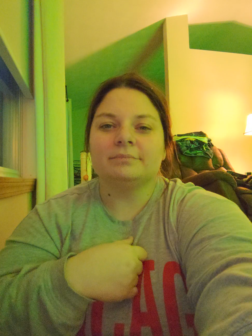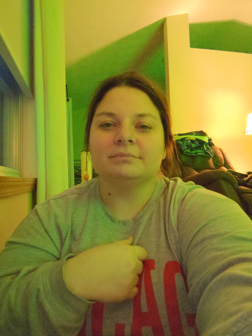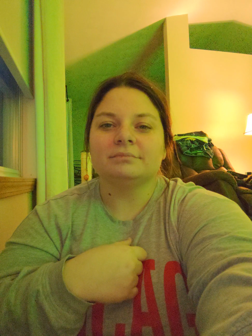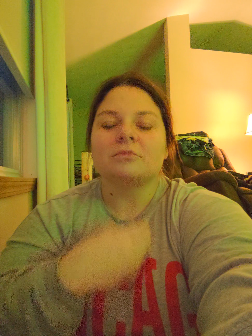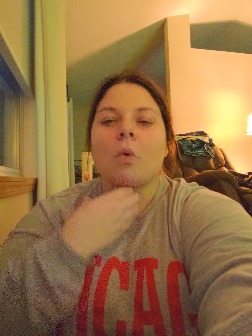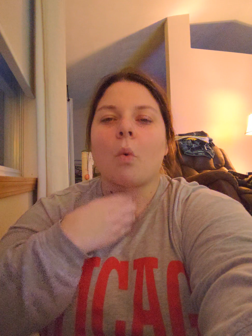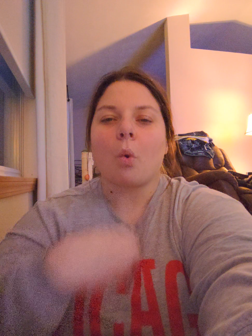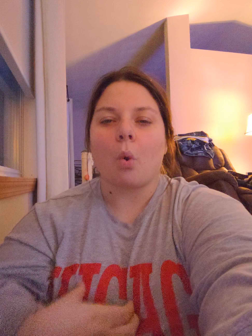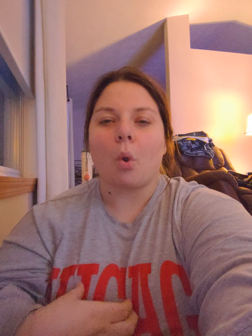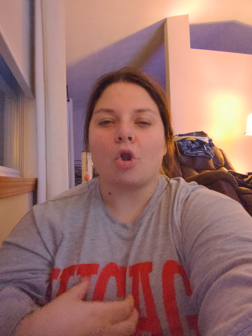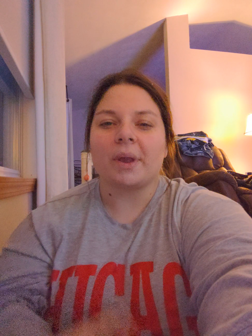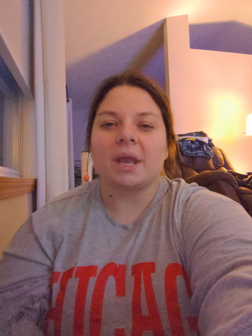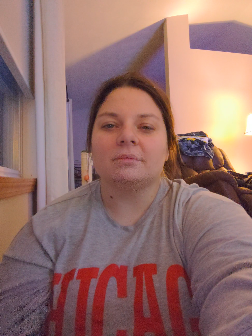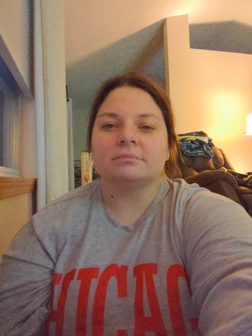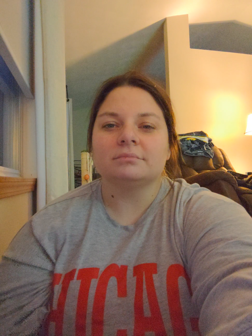hungry